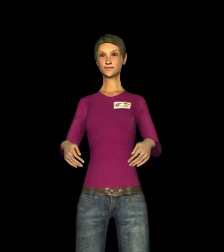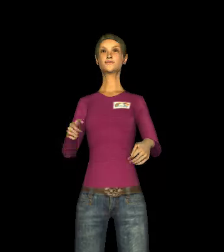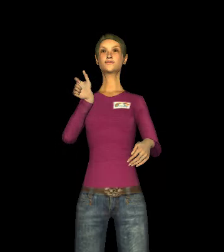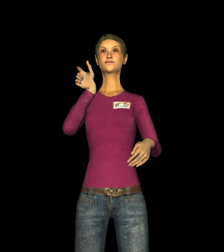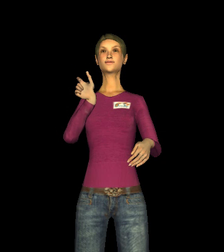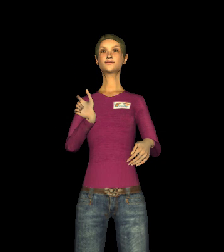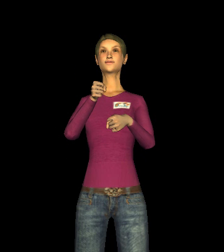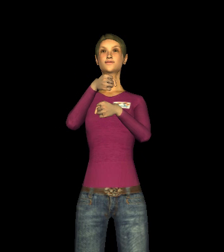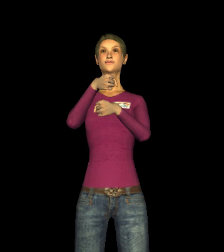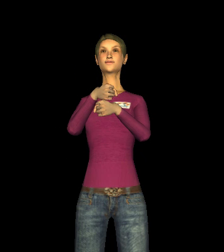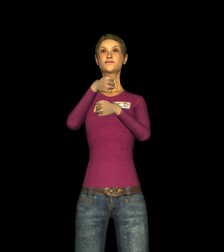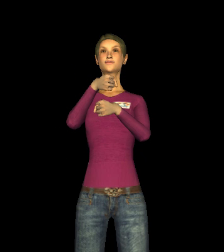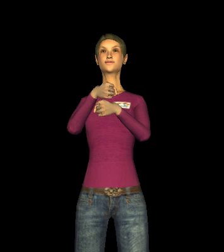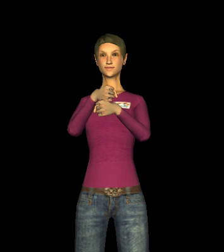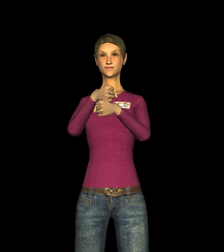عامل